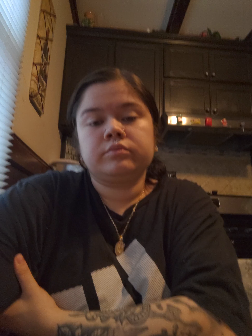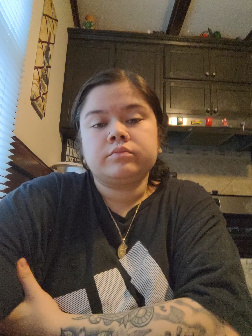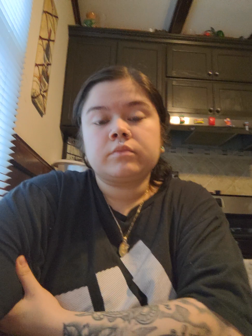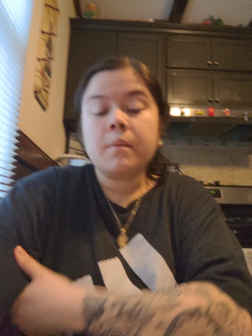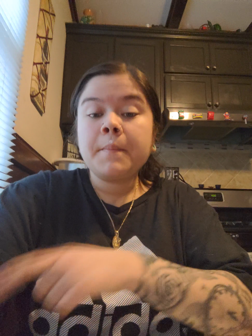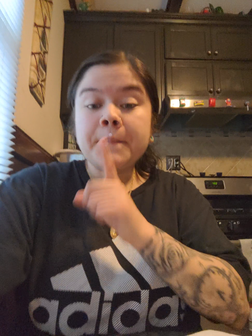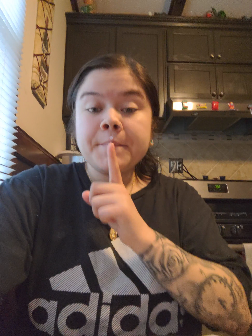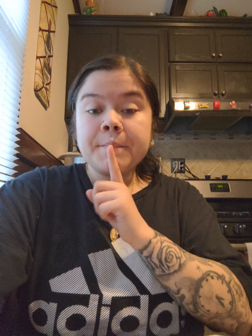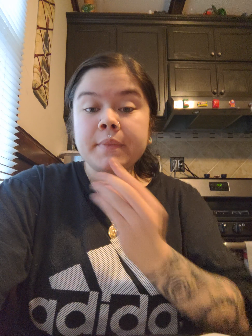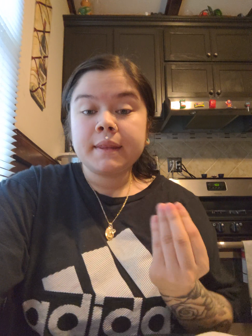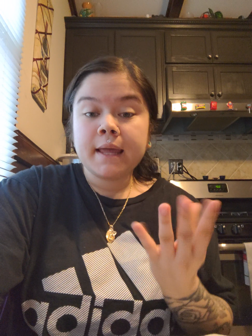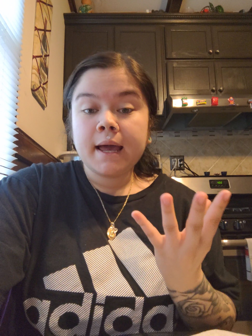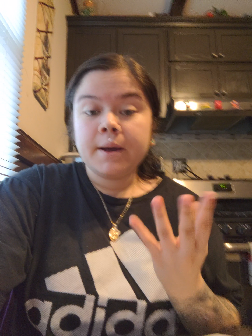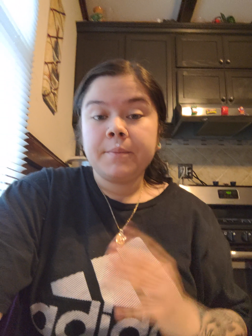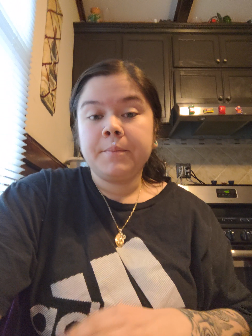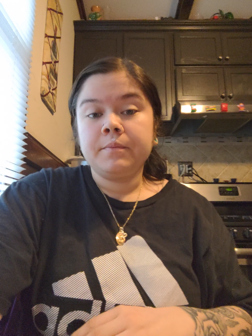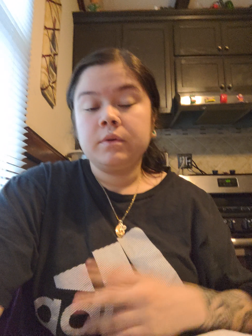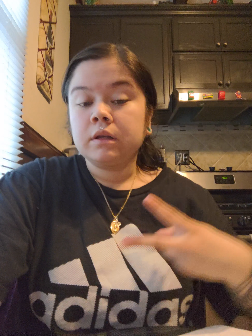lamp